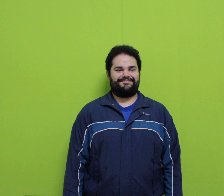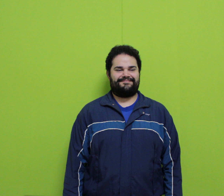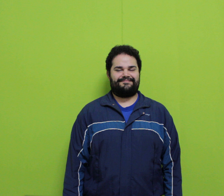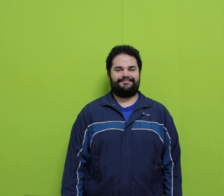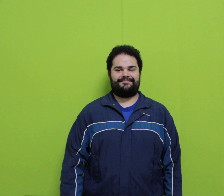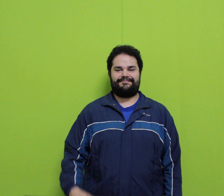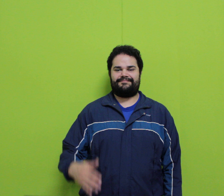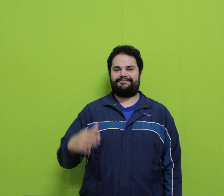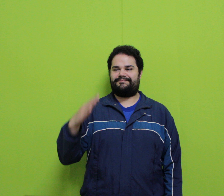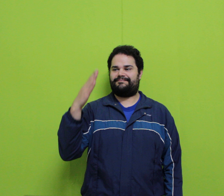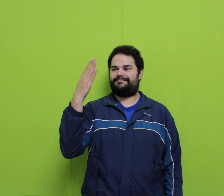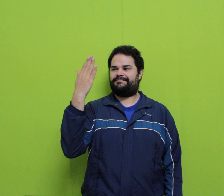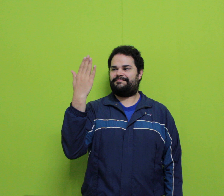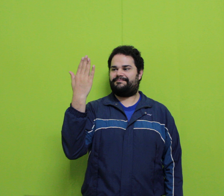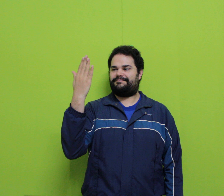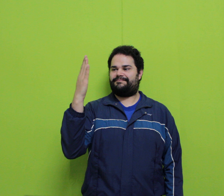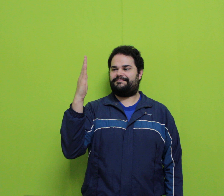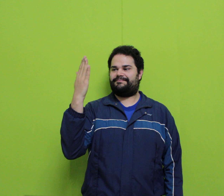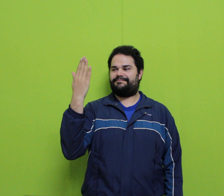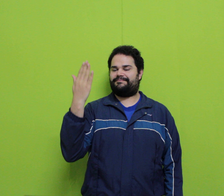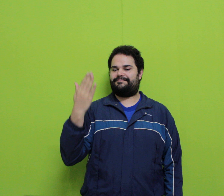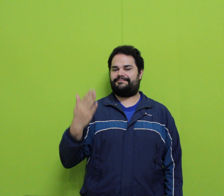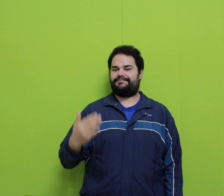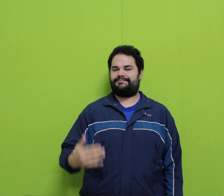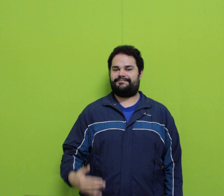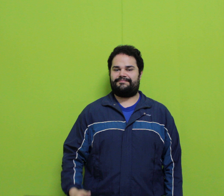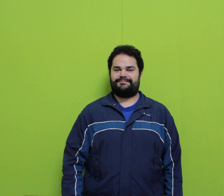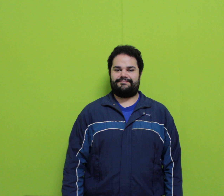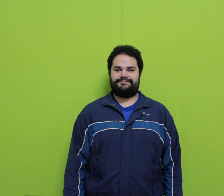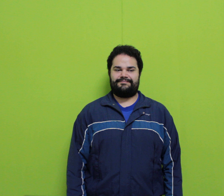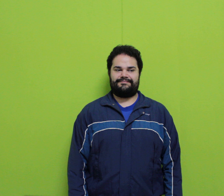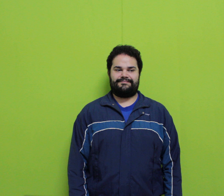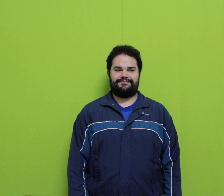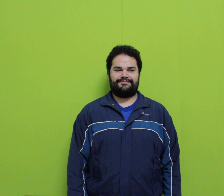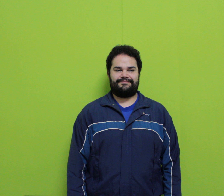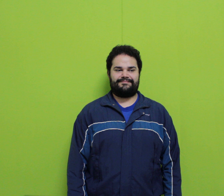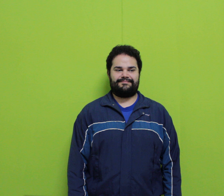espelho